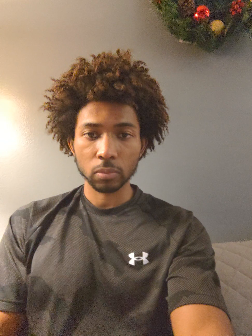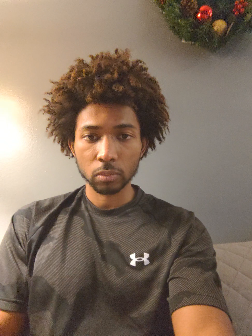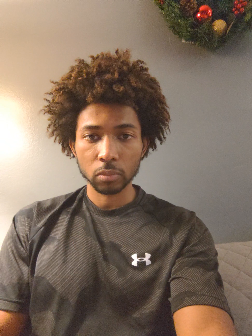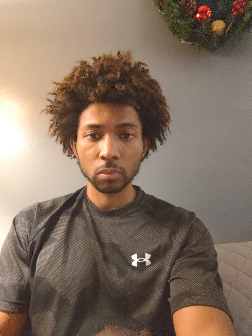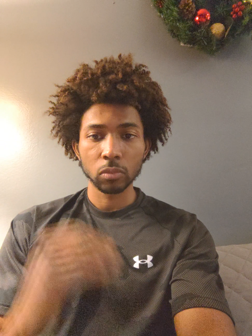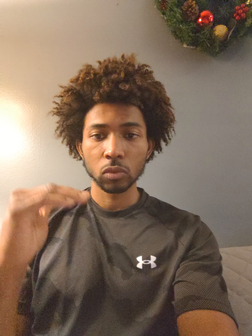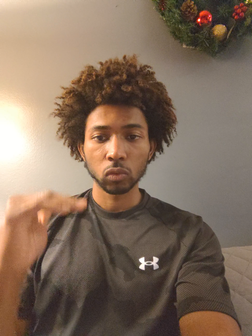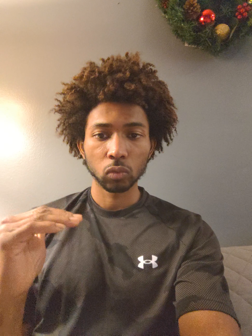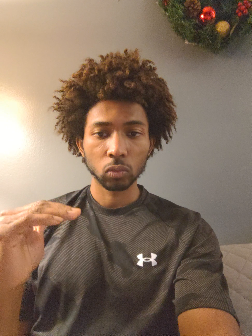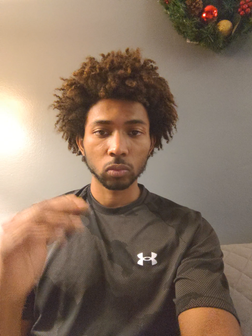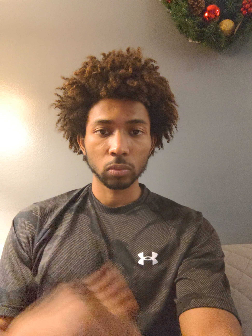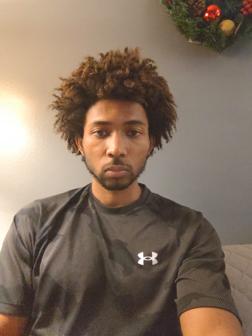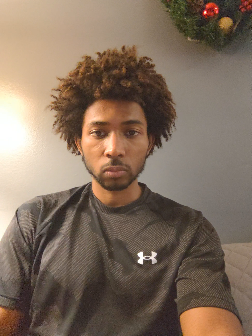child